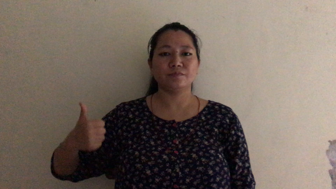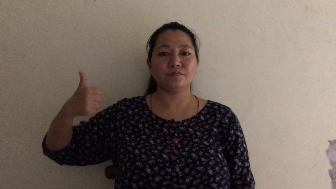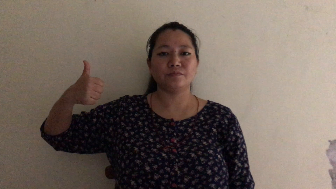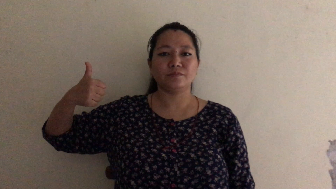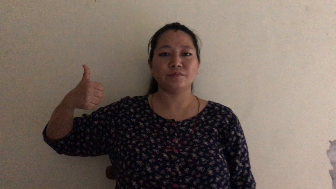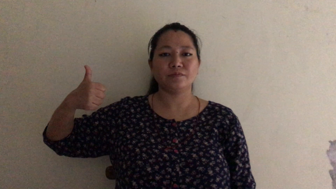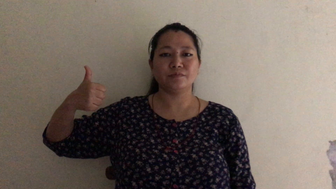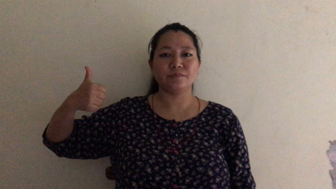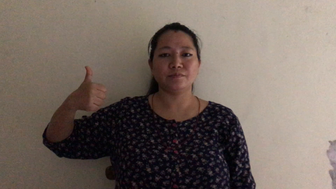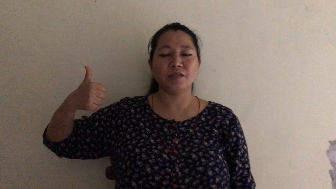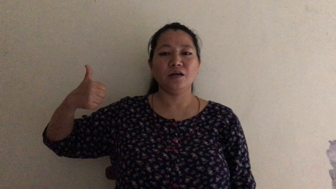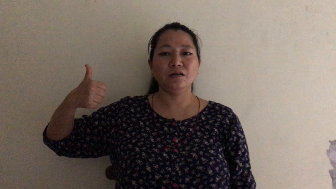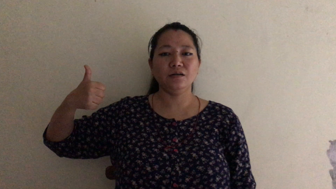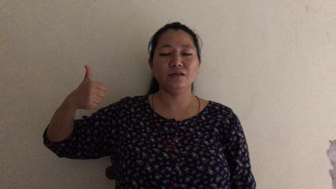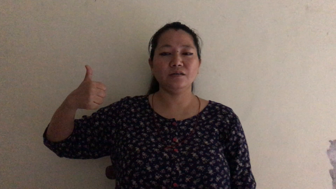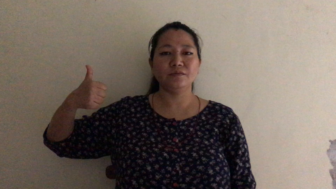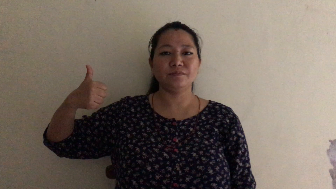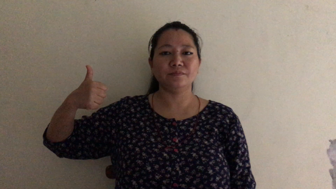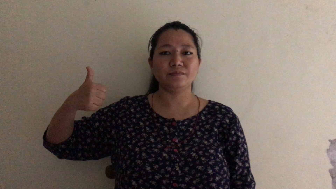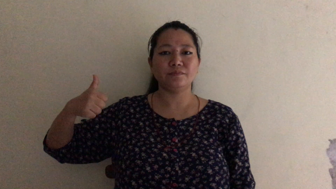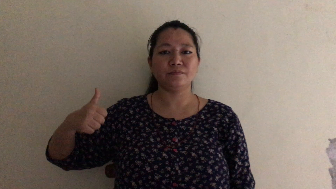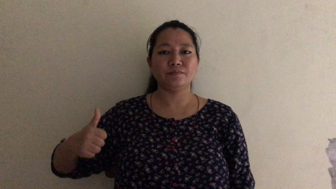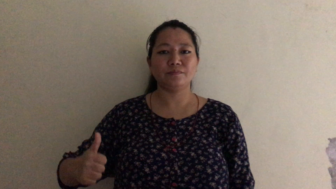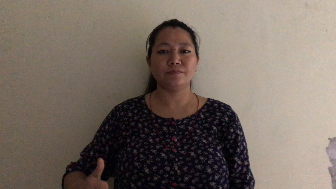अ